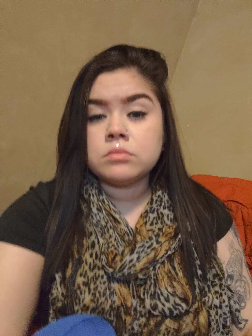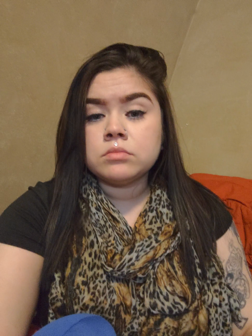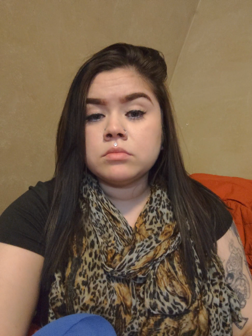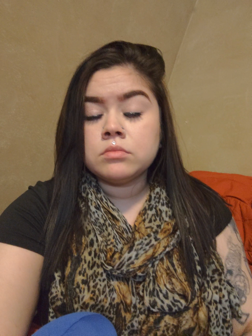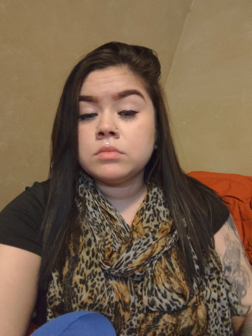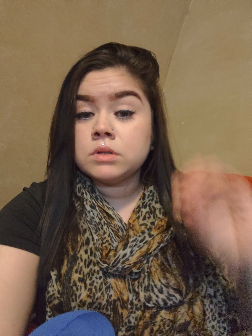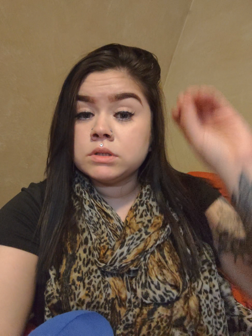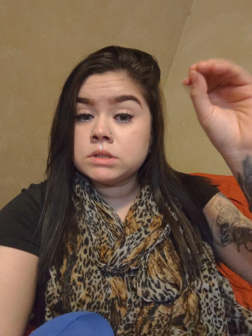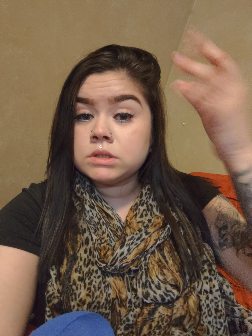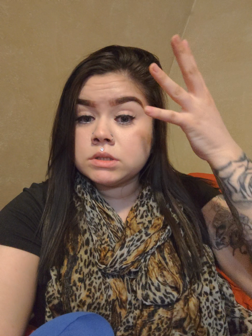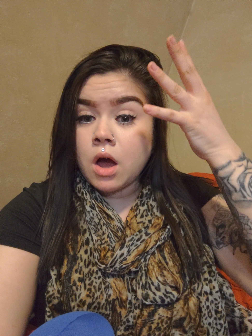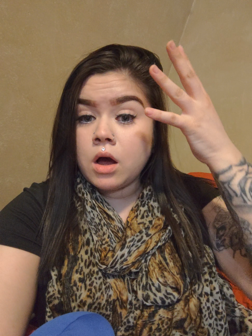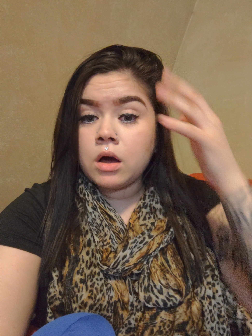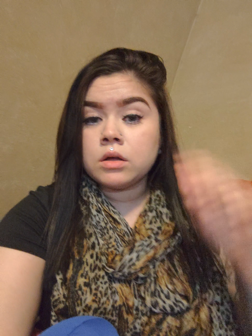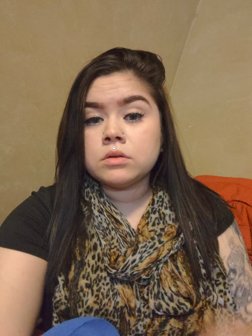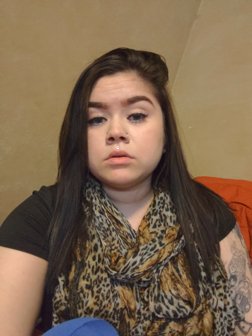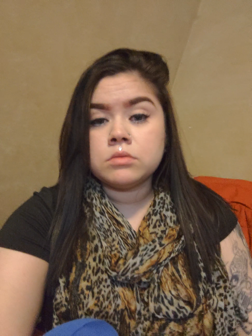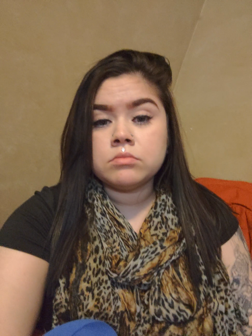sun